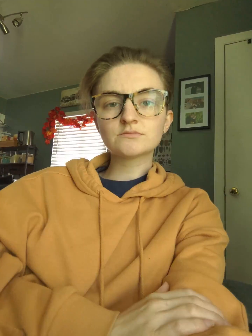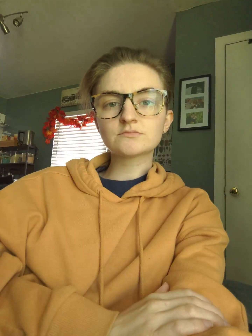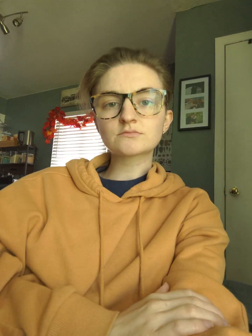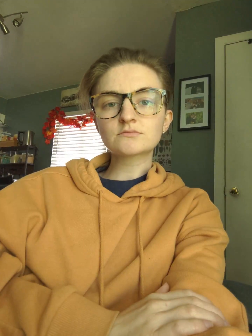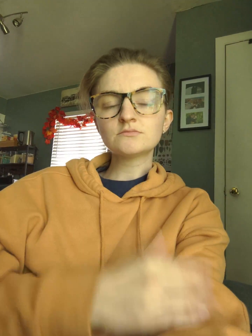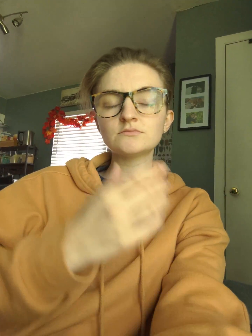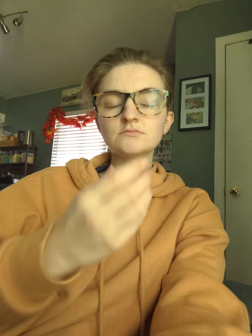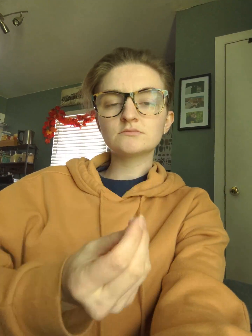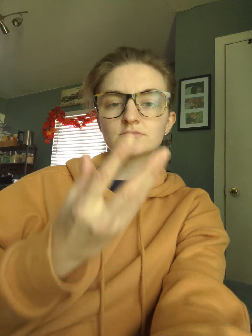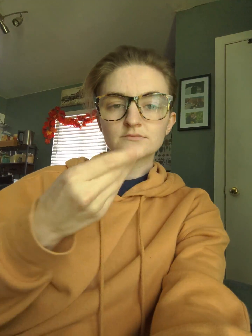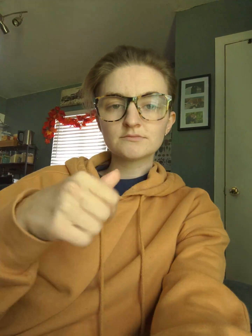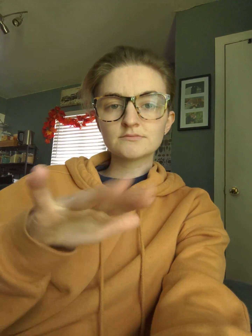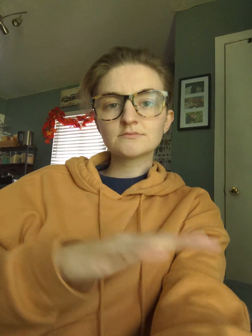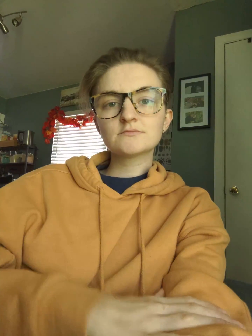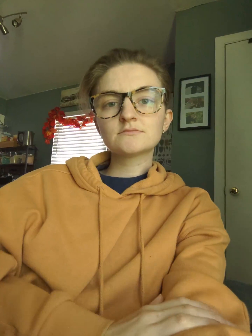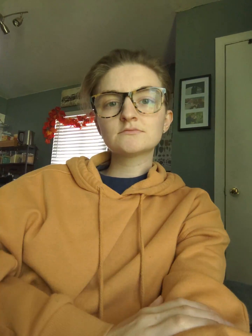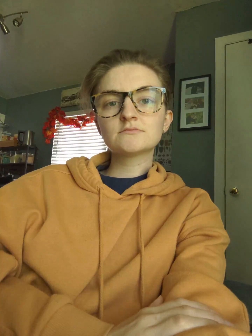garden